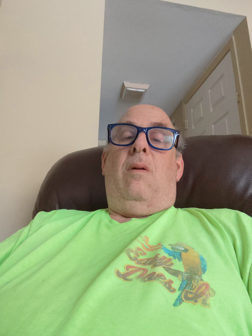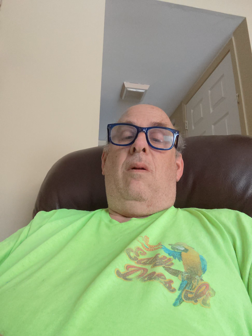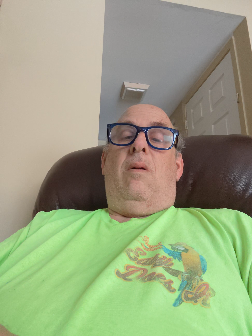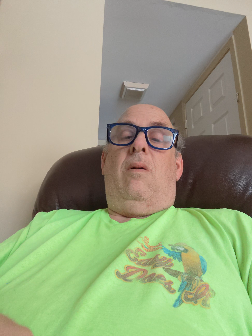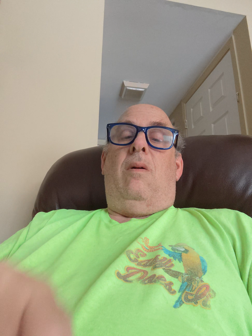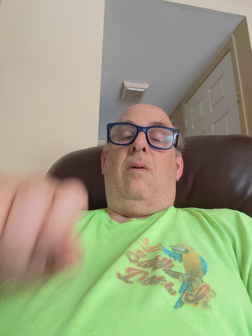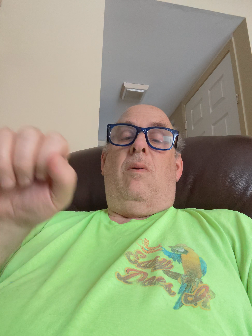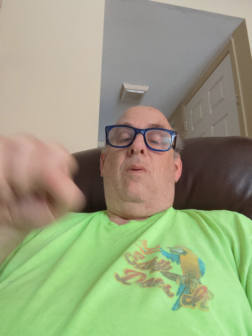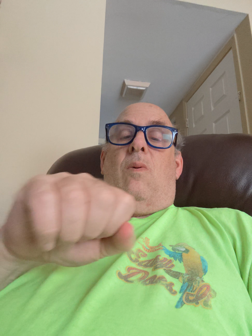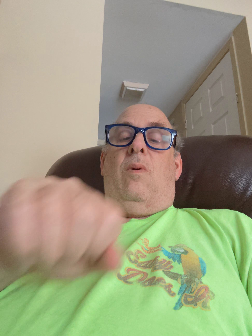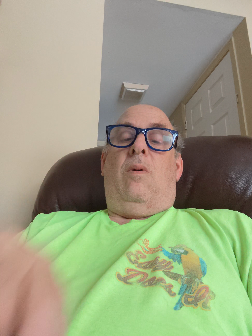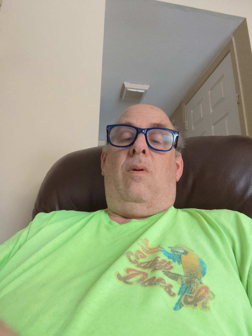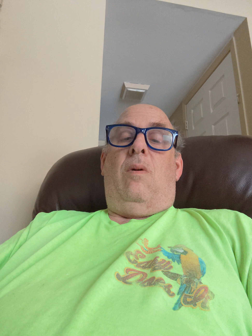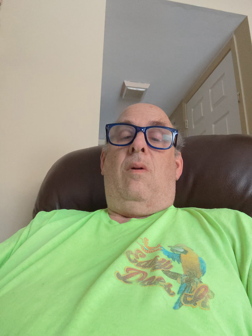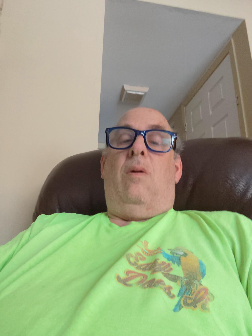shoe